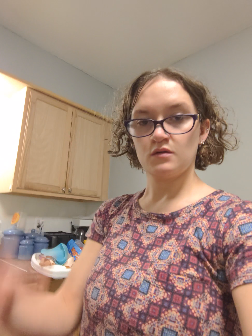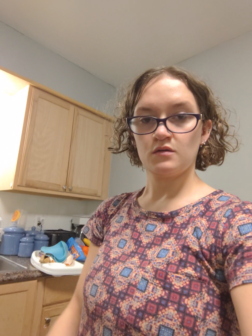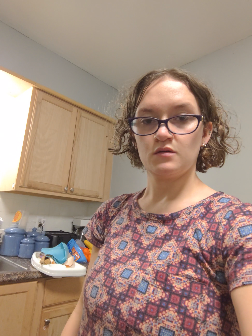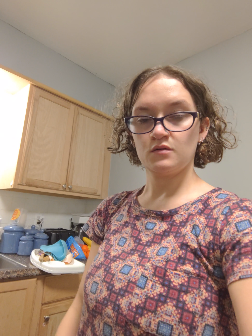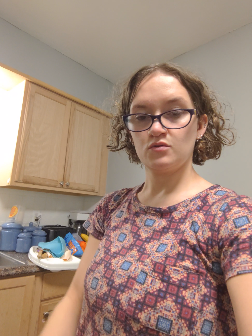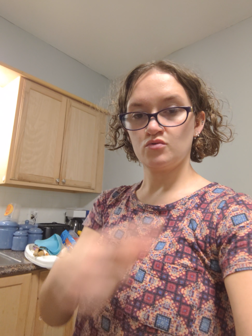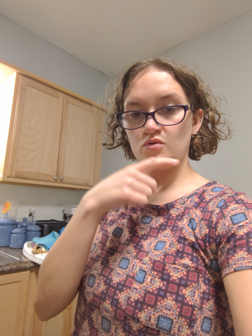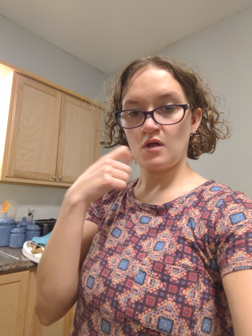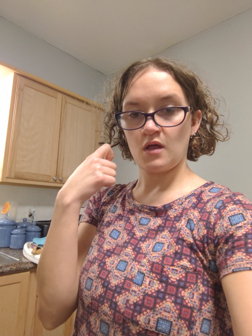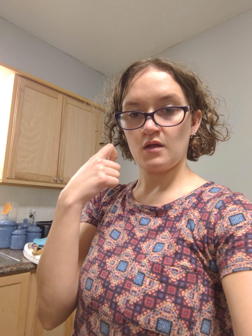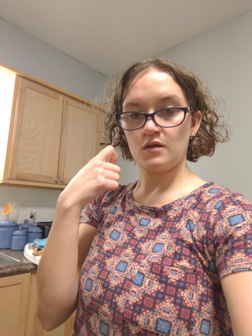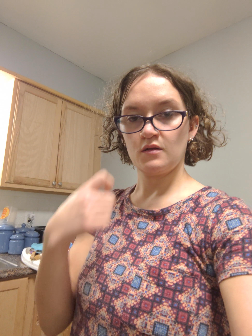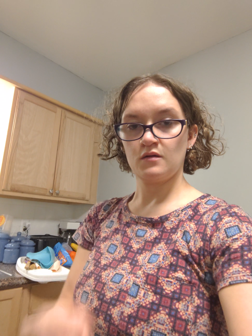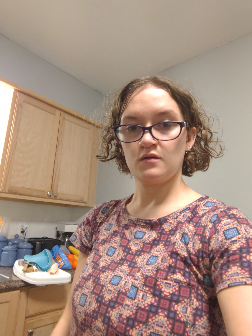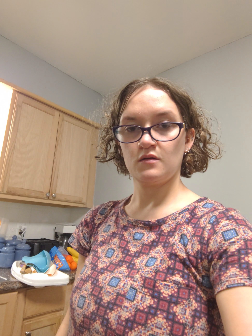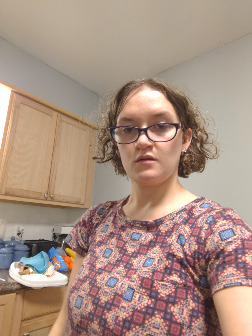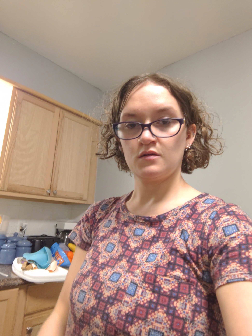dry